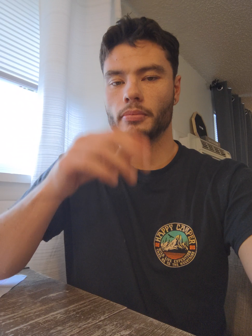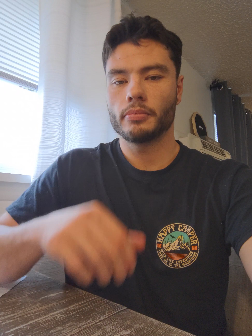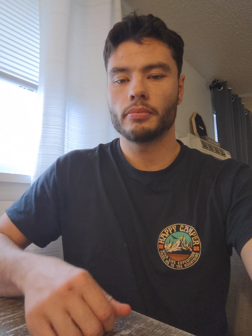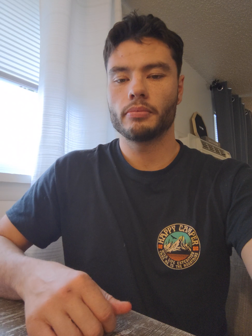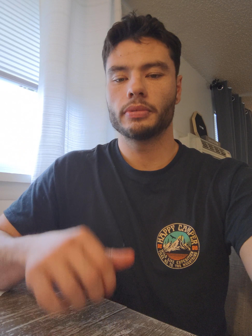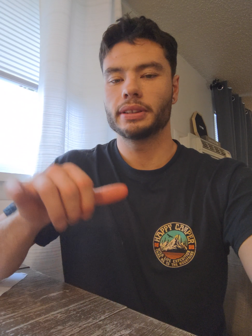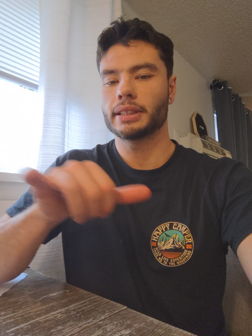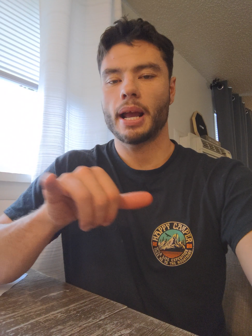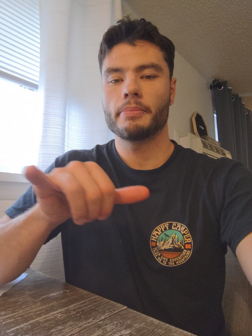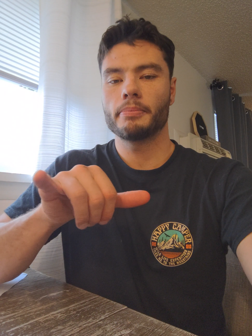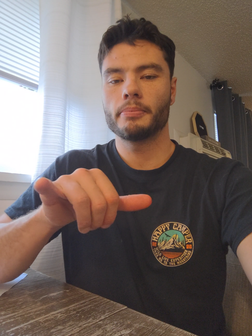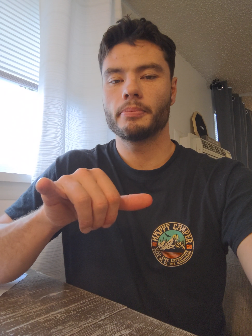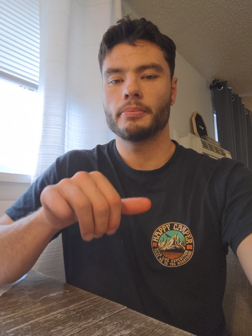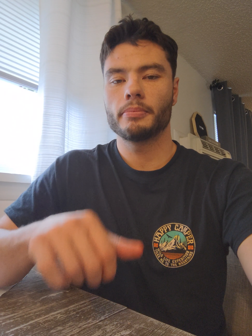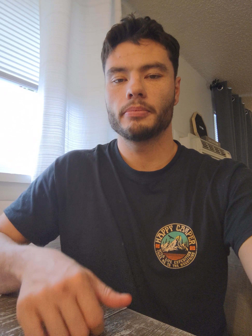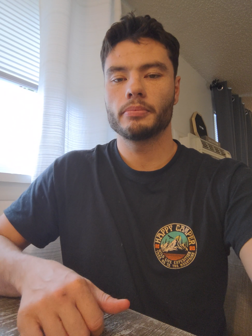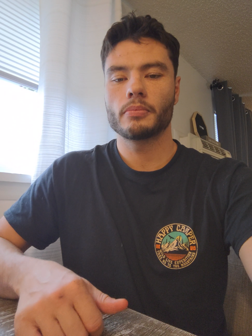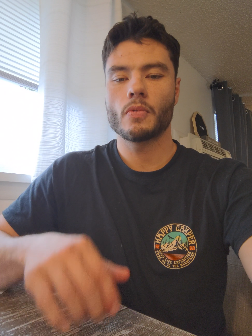same